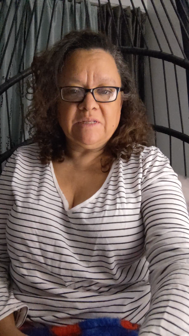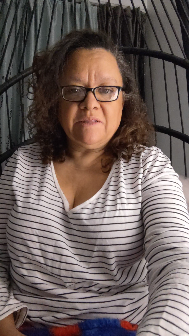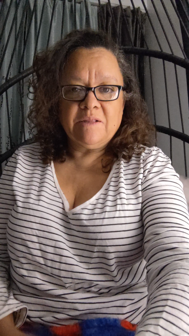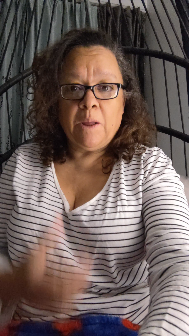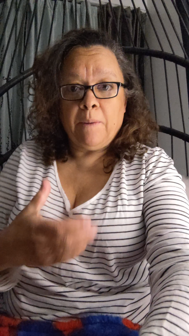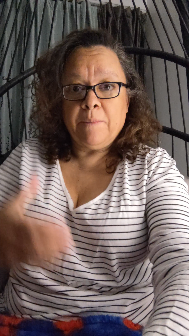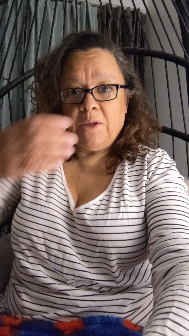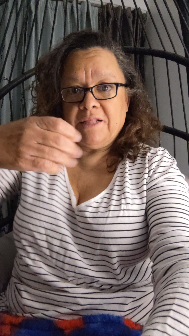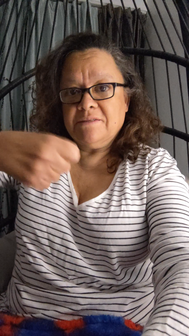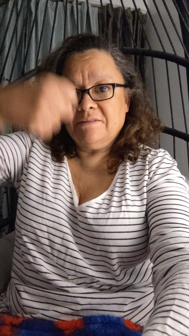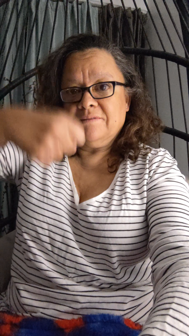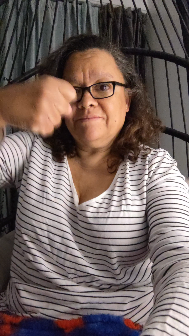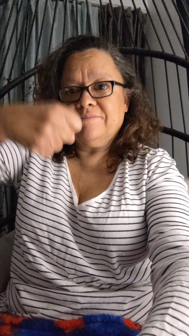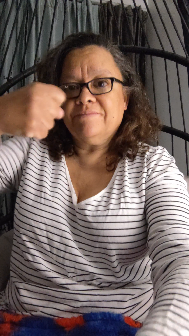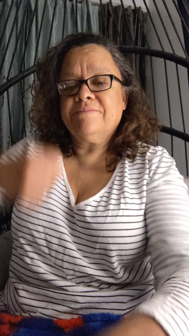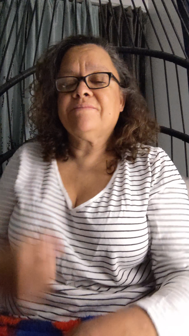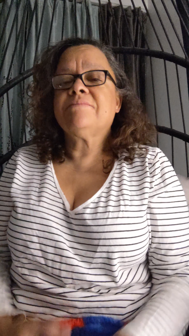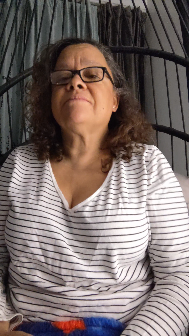bucket